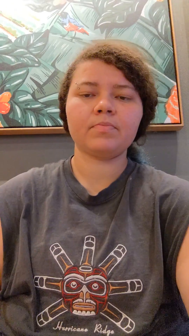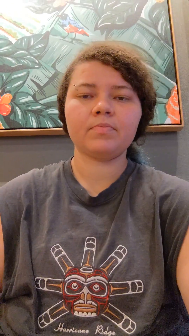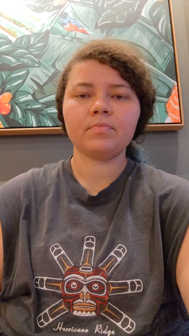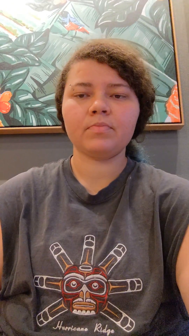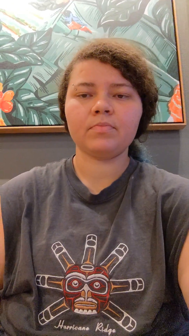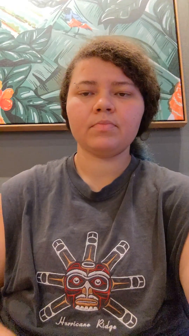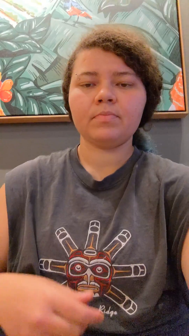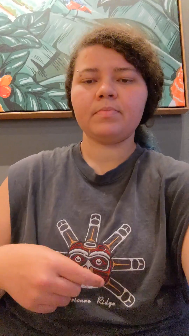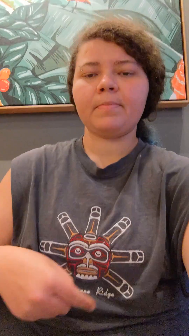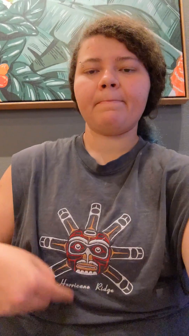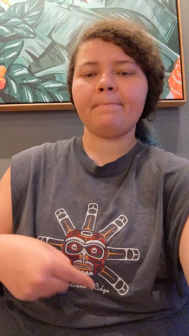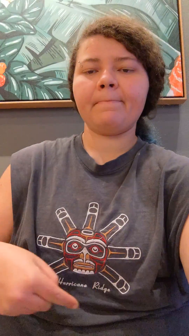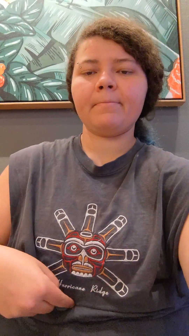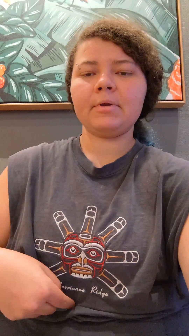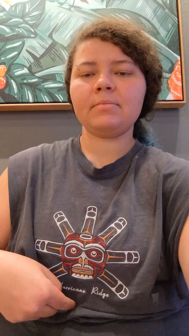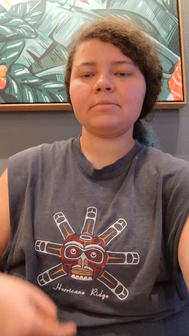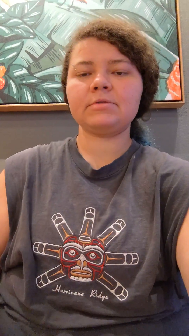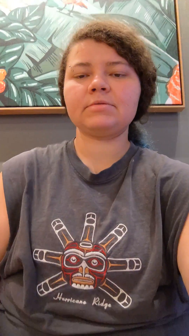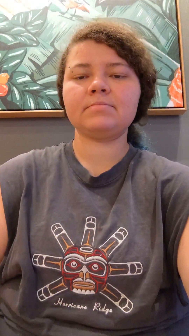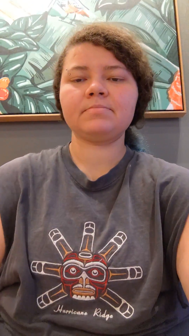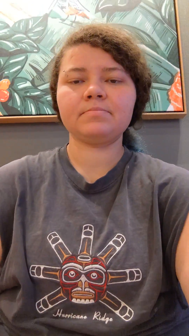belly button